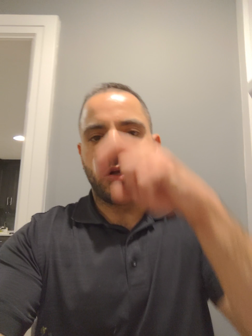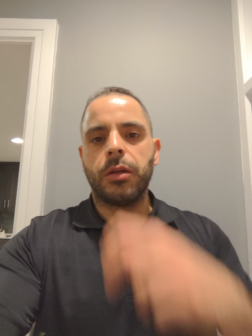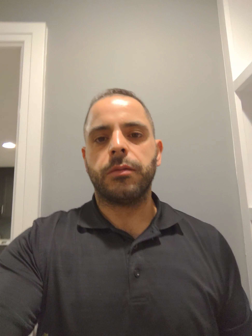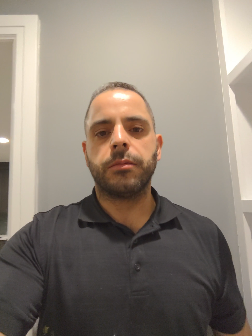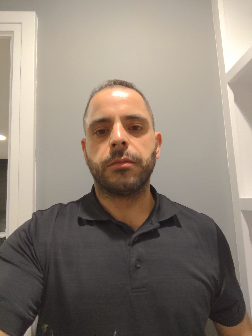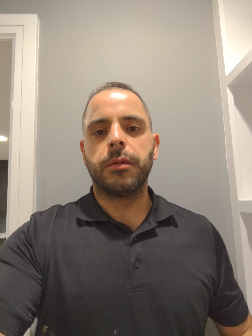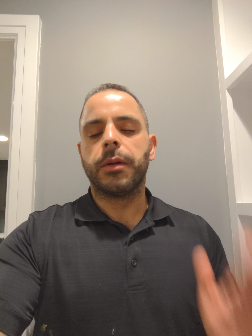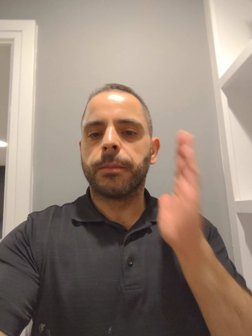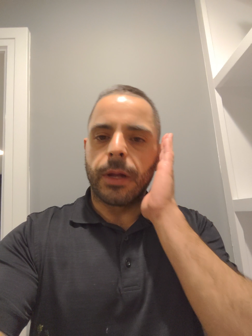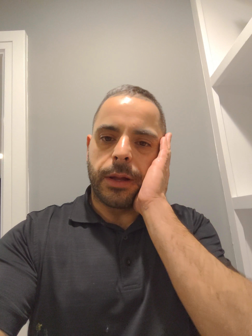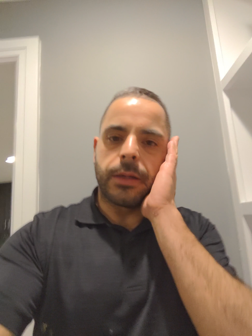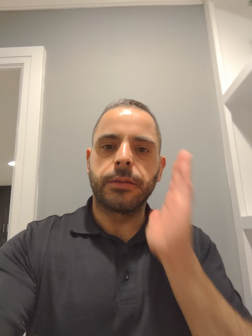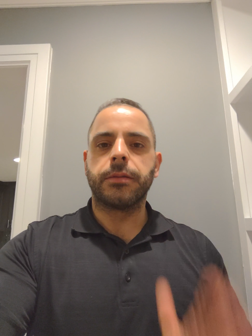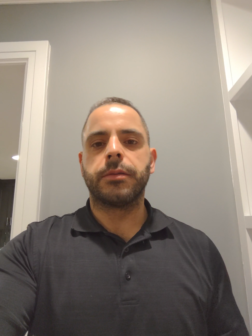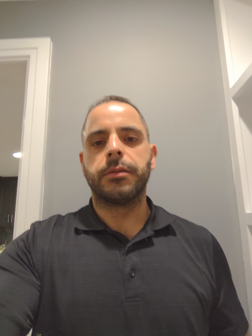bed